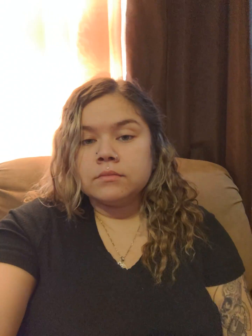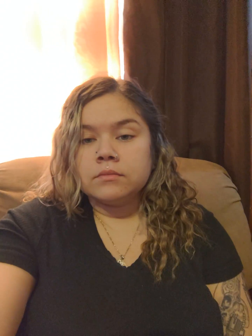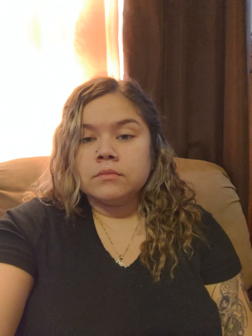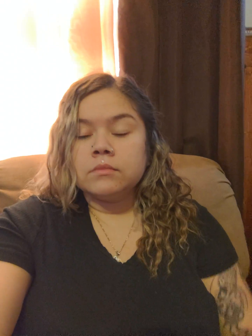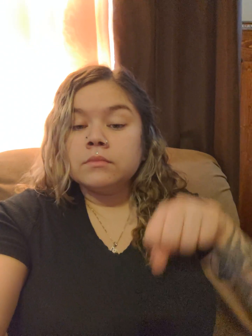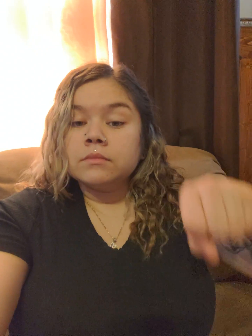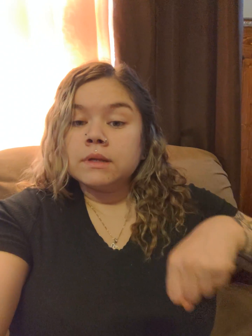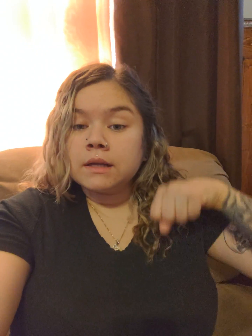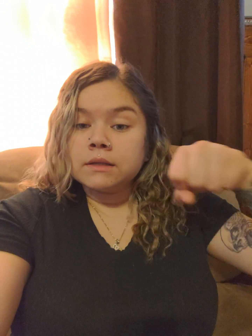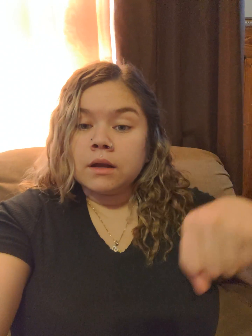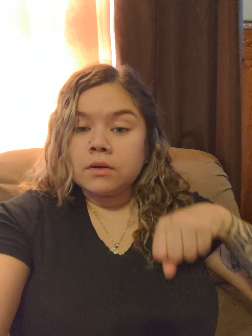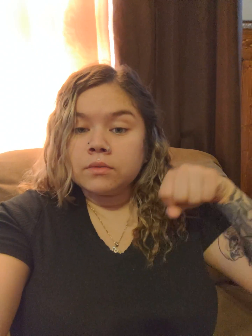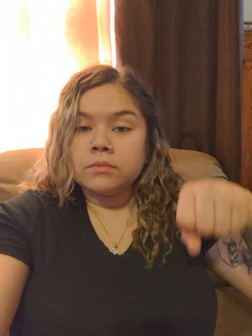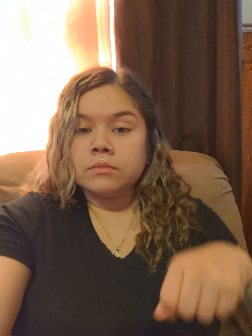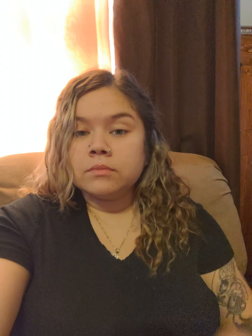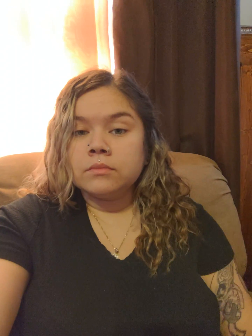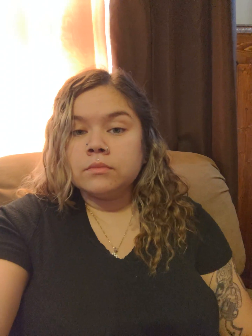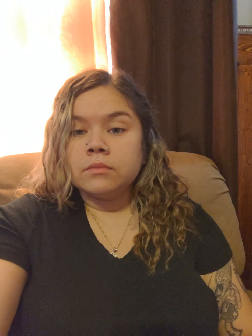bicycle